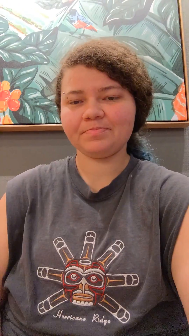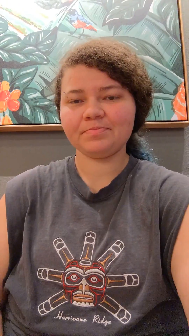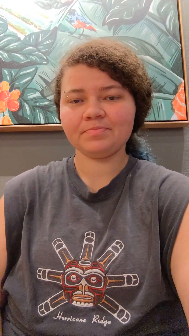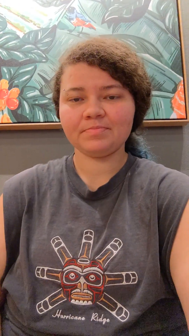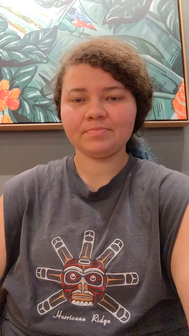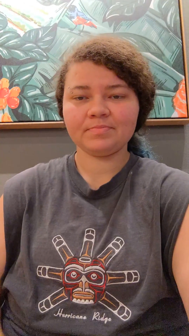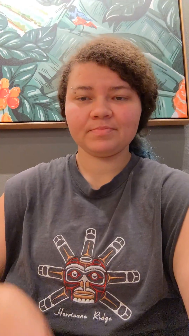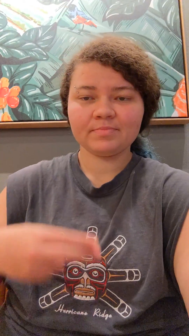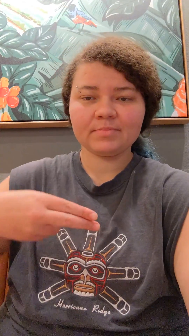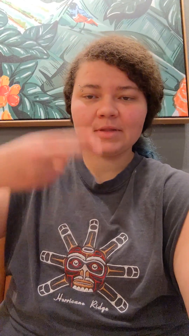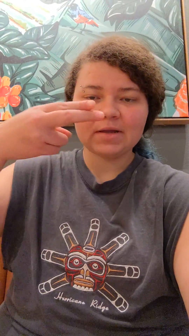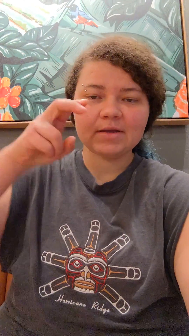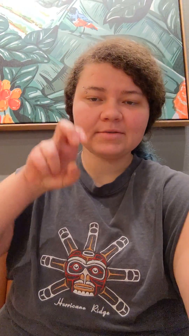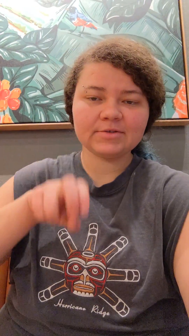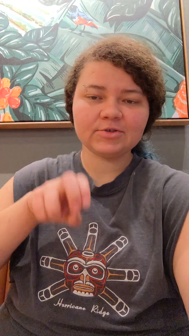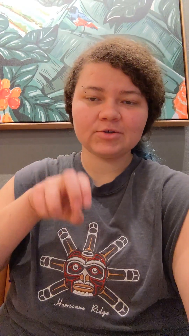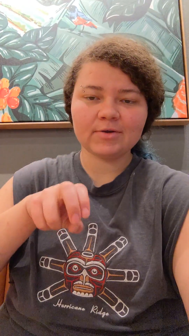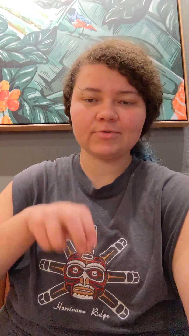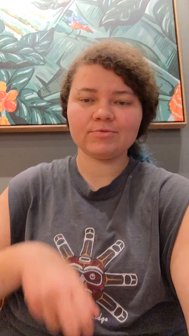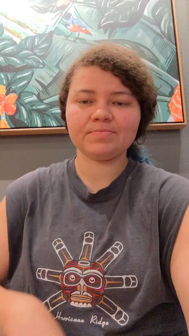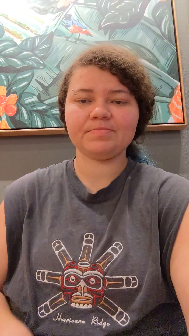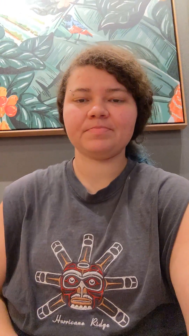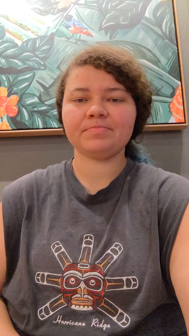high chair